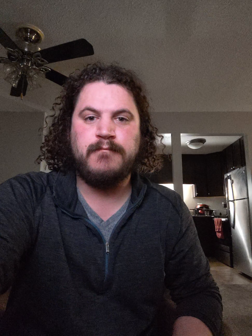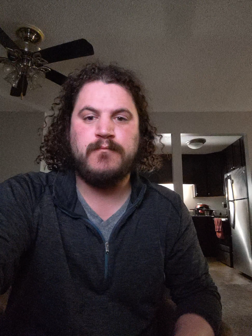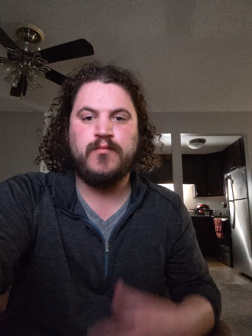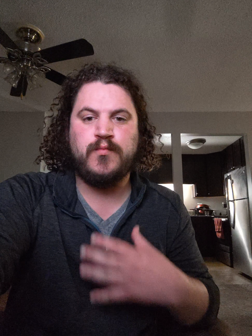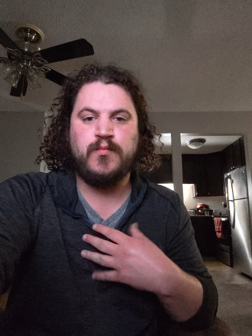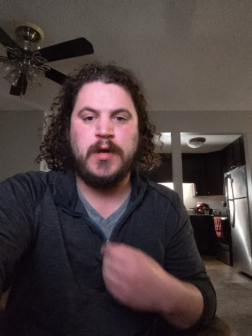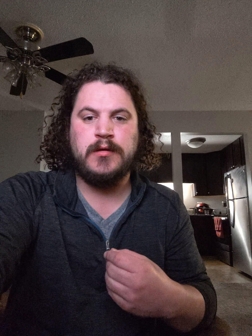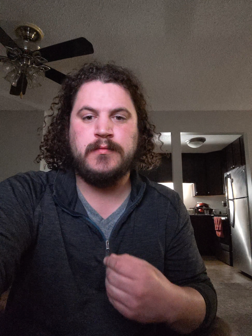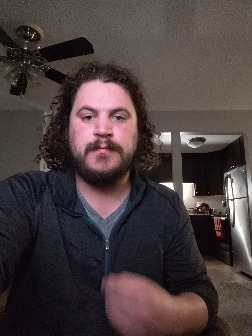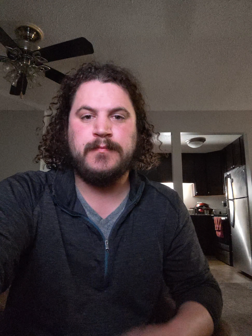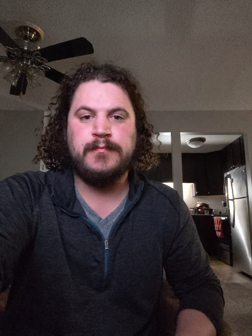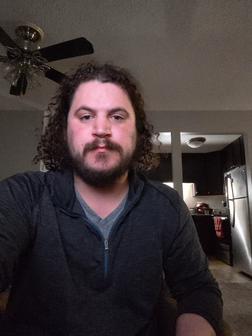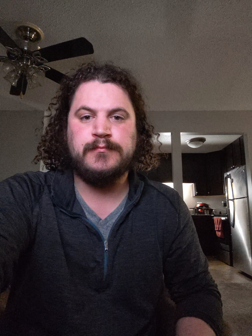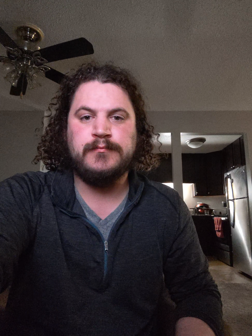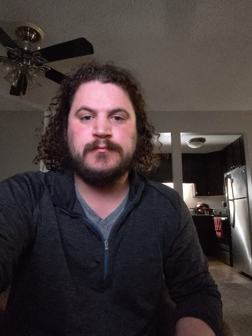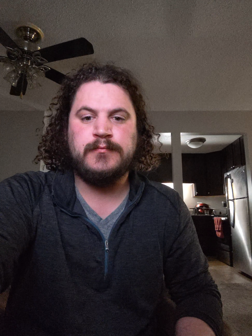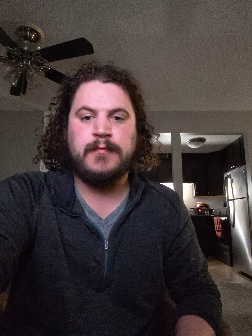white